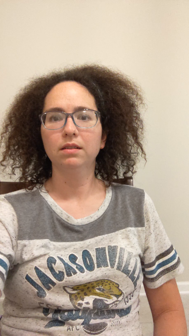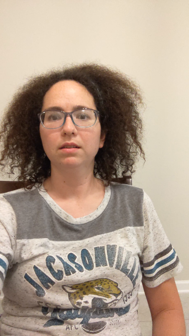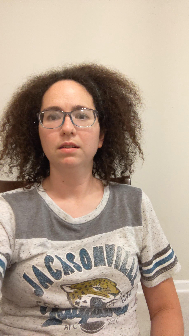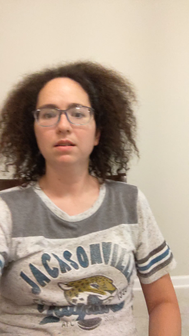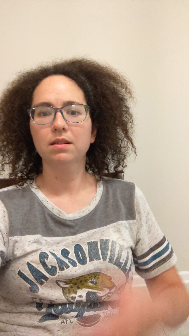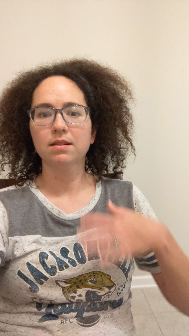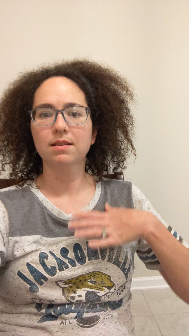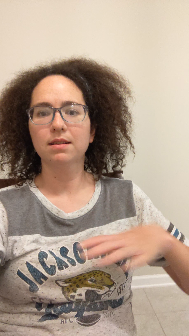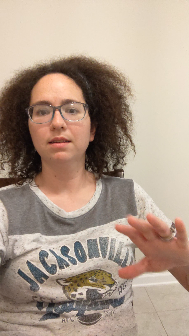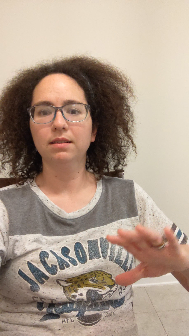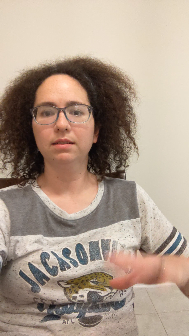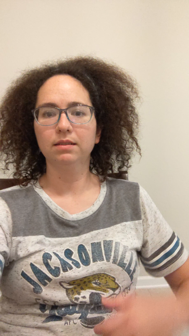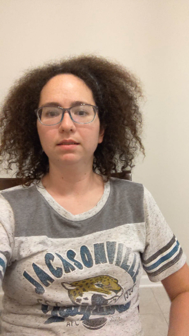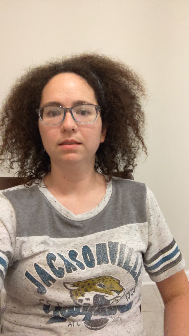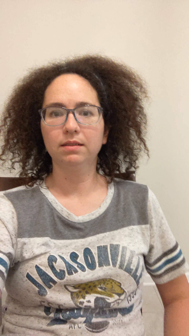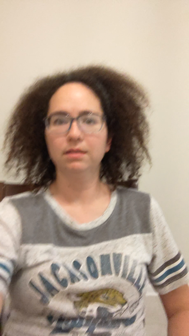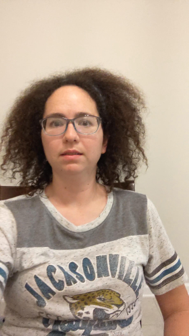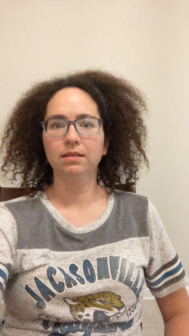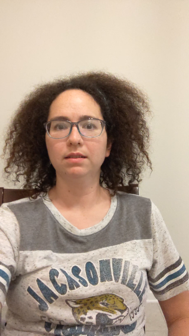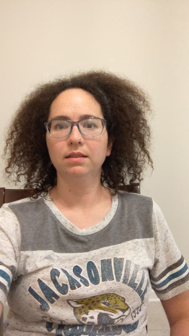dress